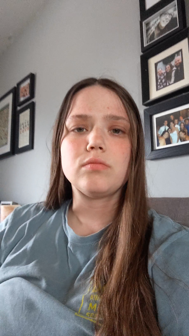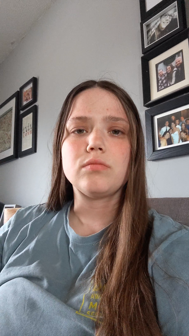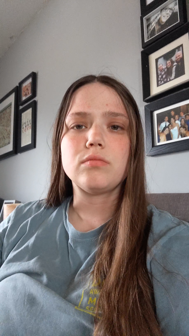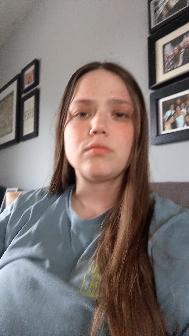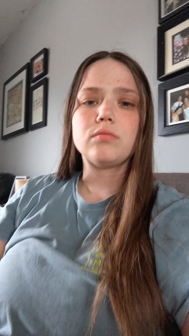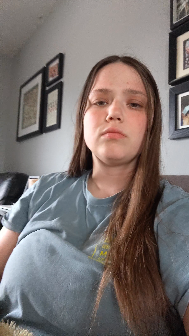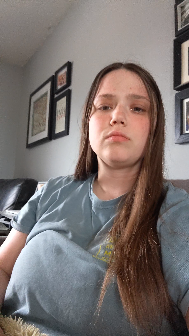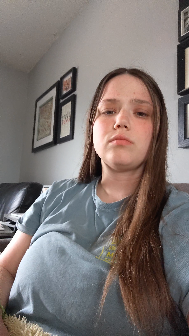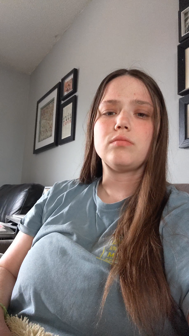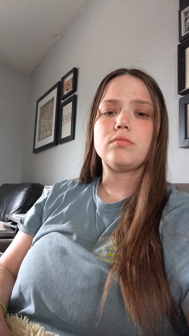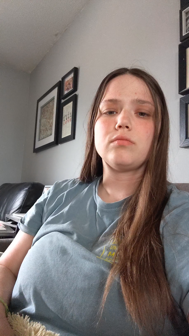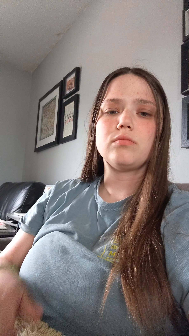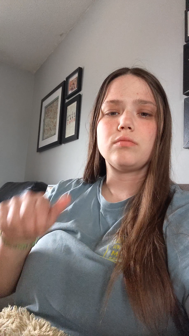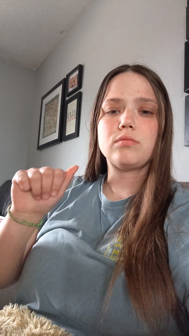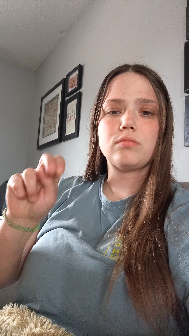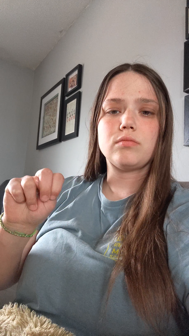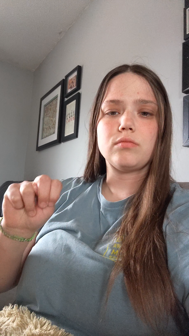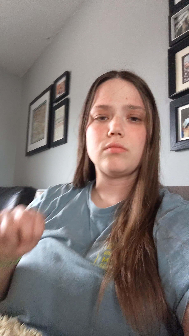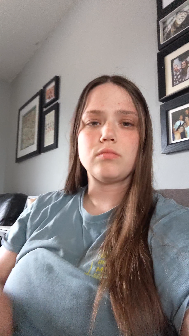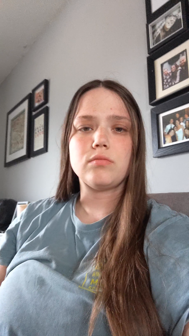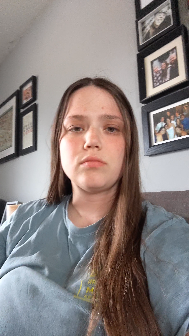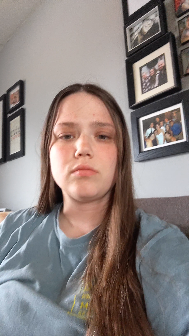an